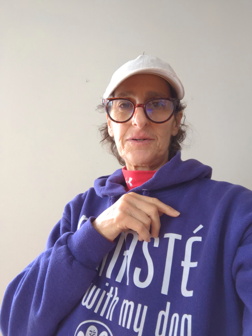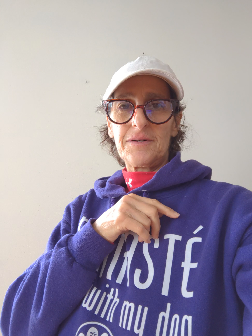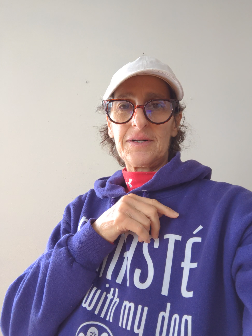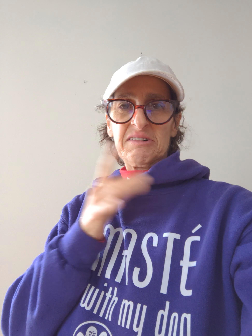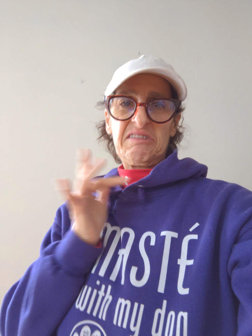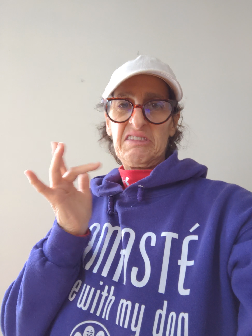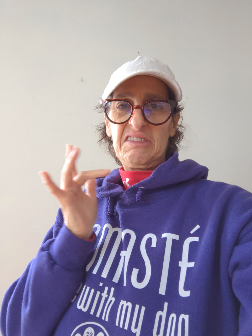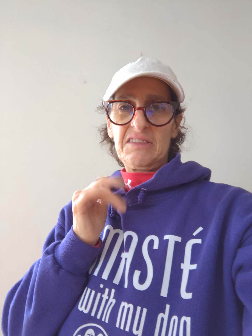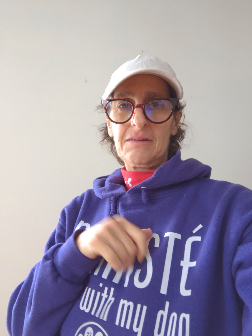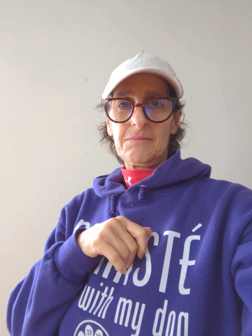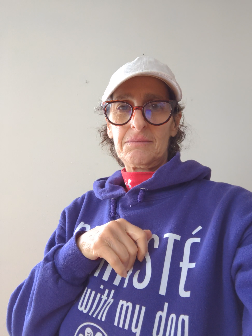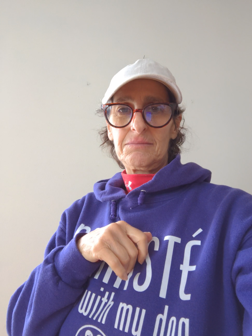yucky